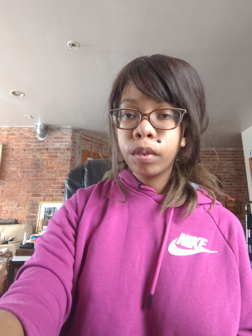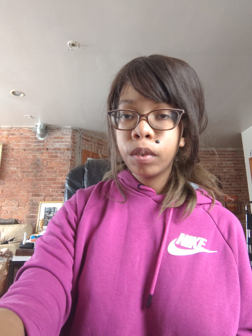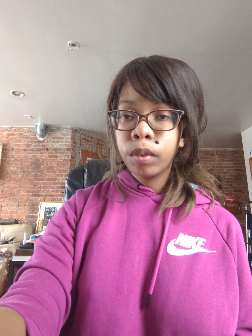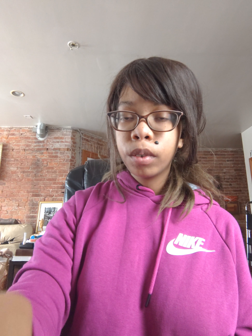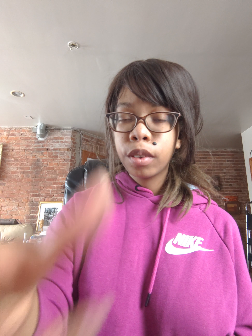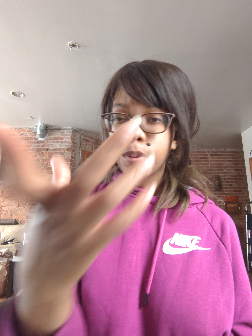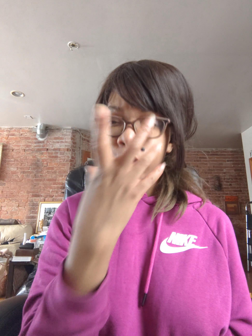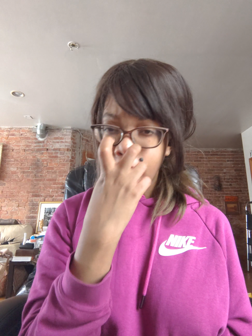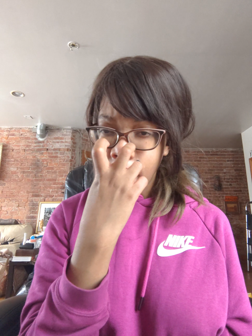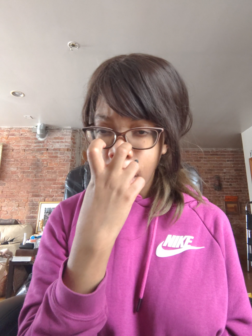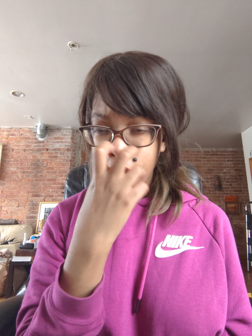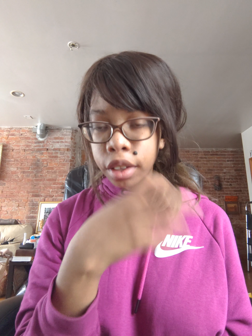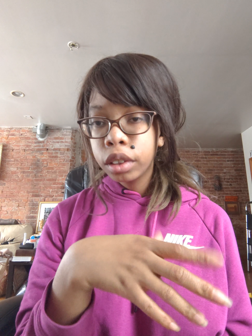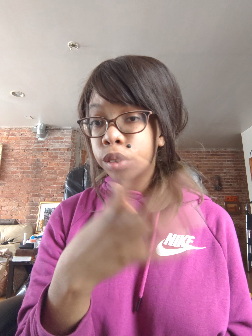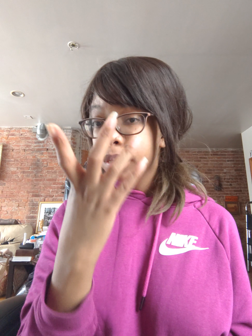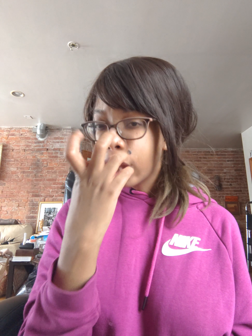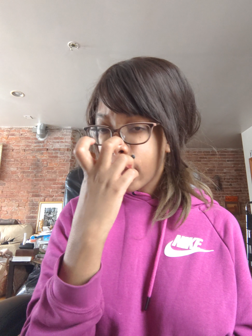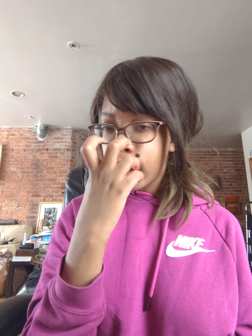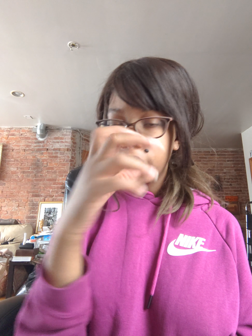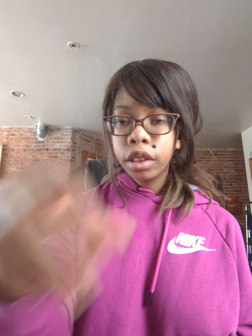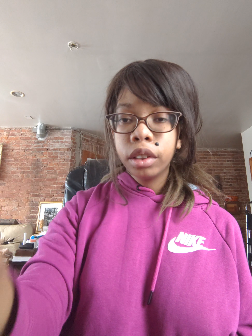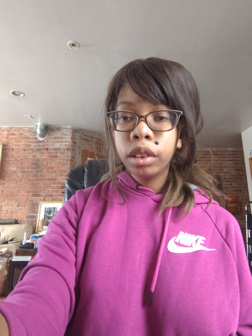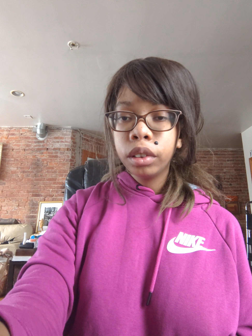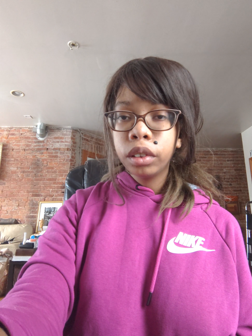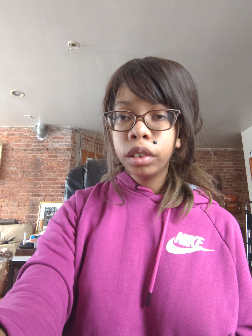mad